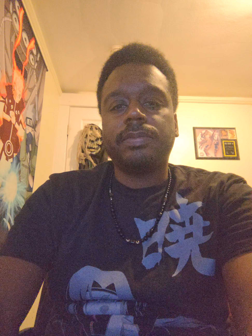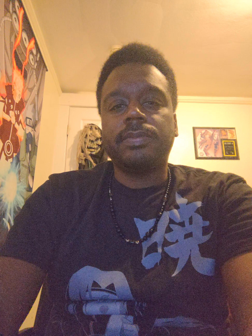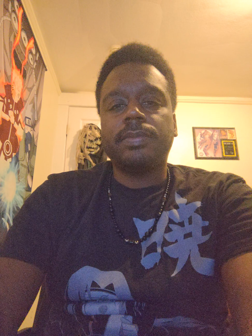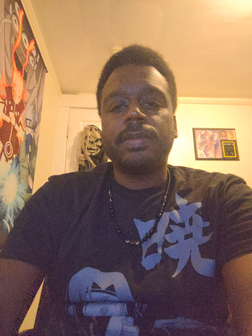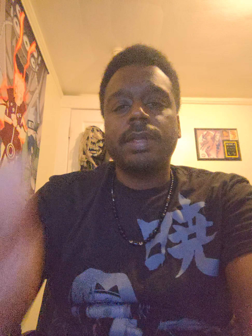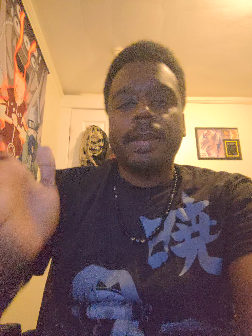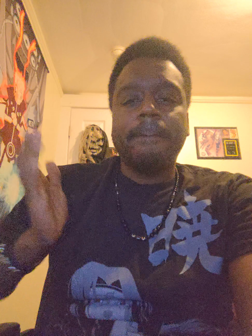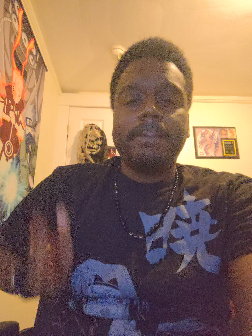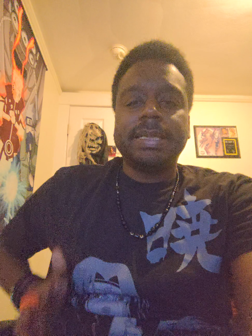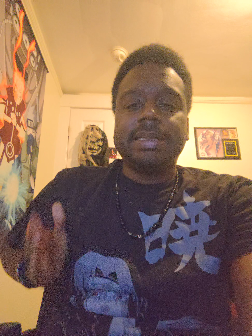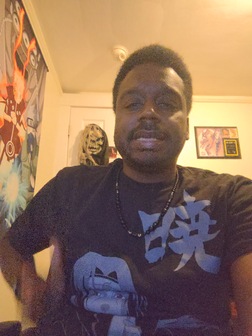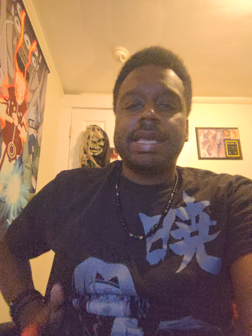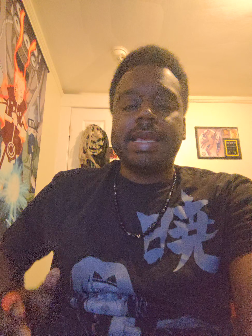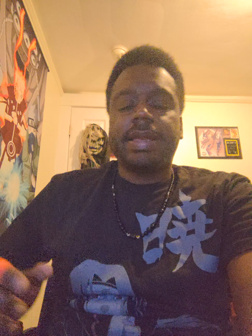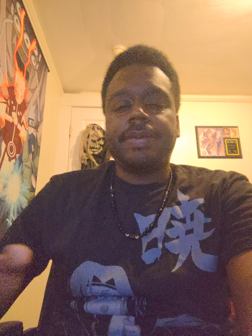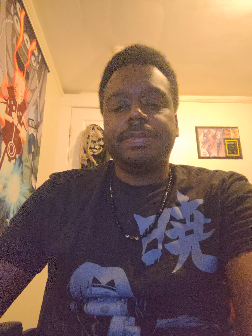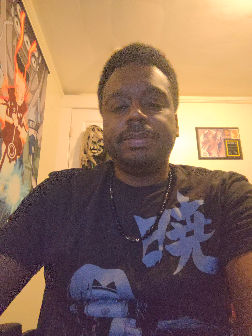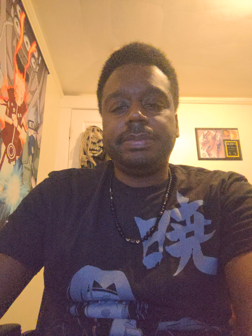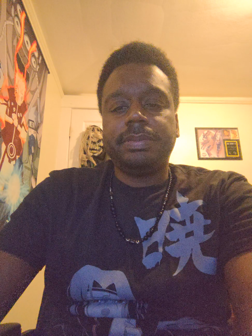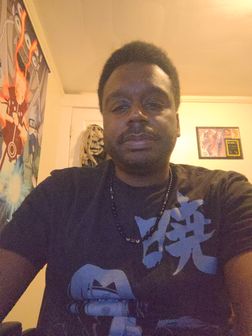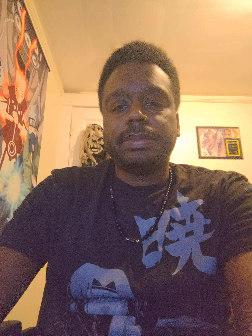beside